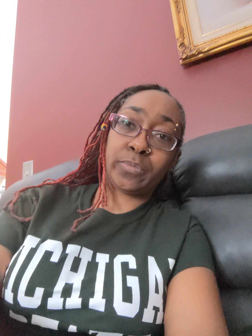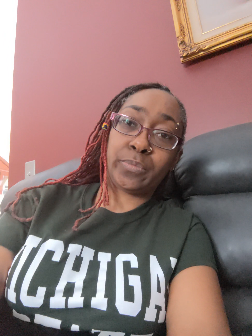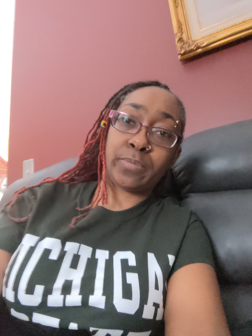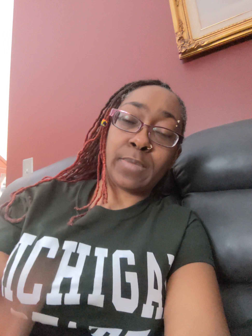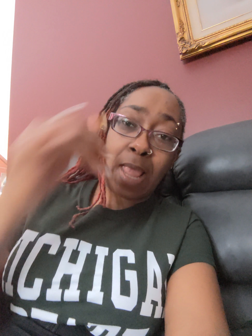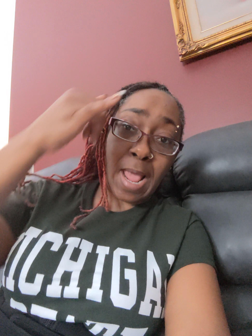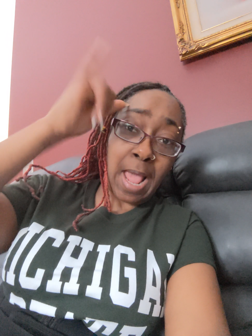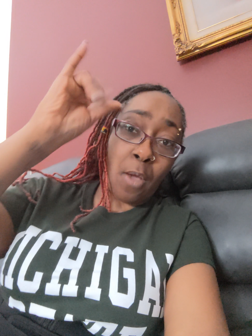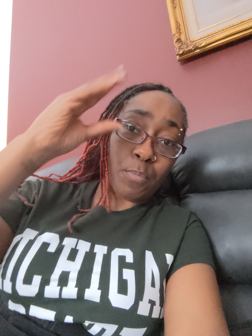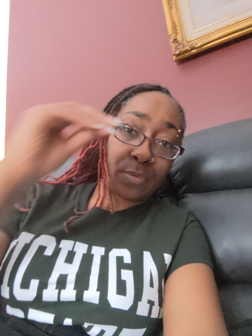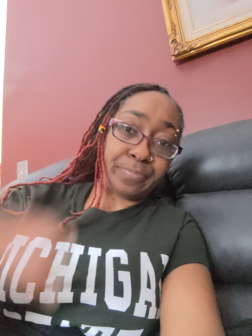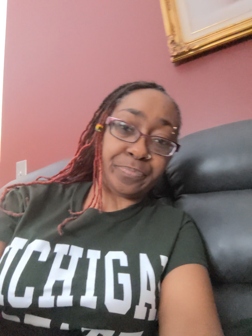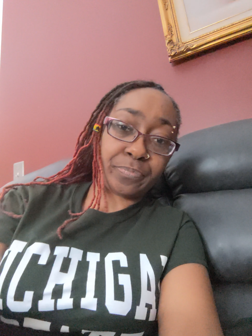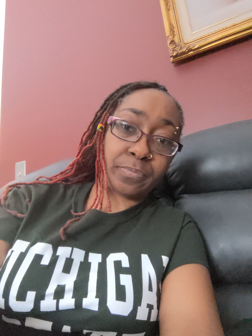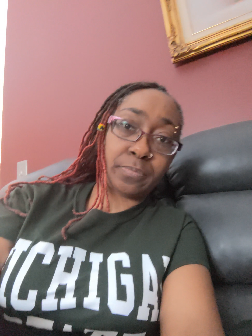cowboy